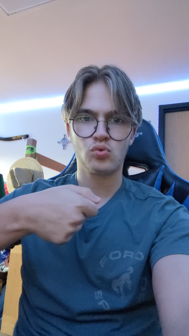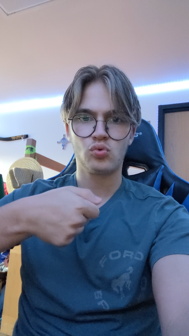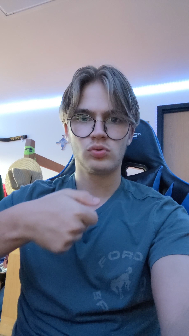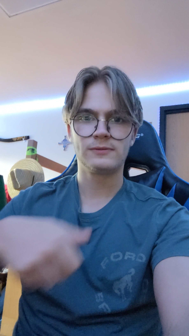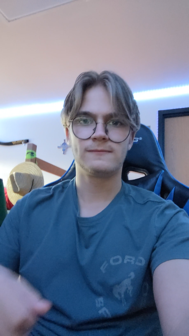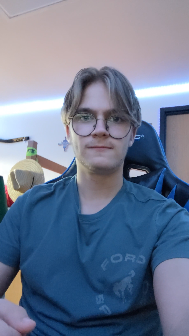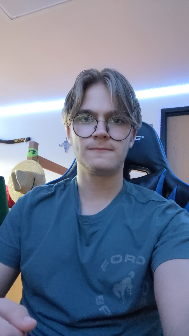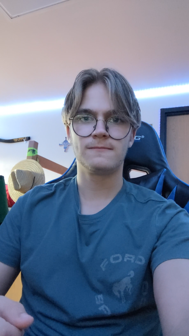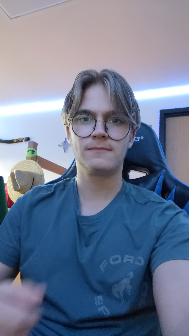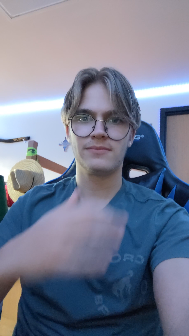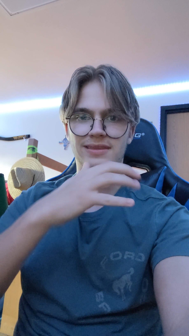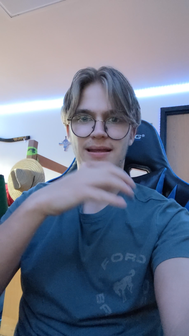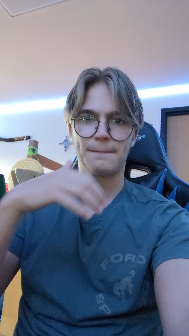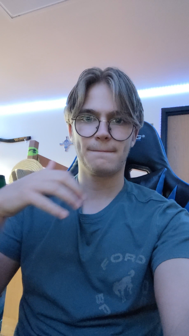grapes